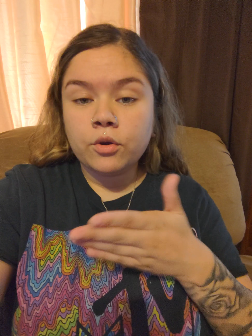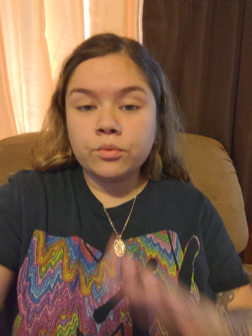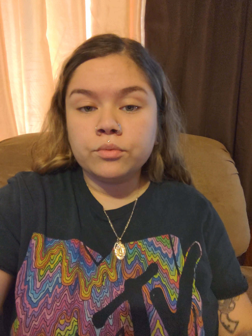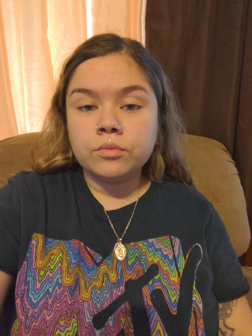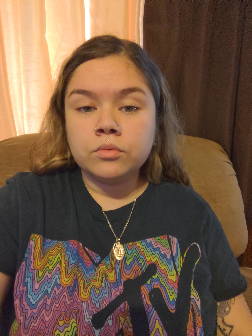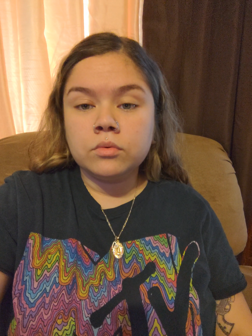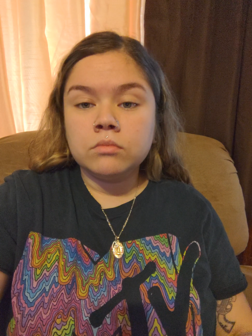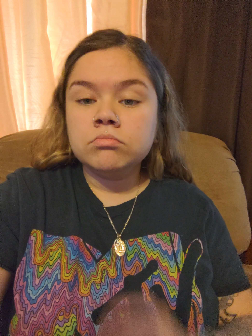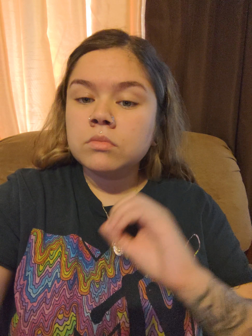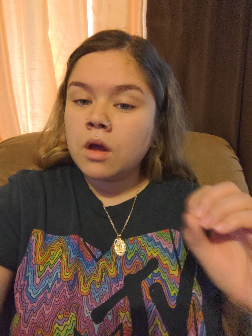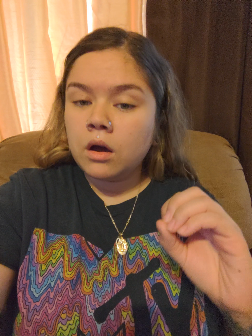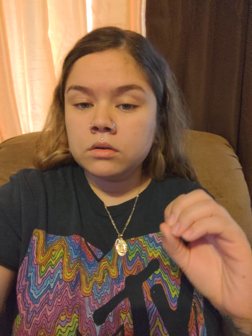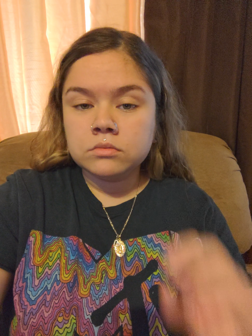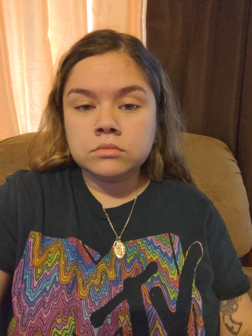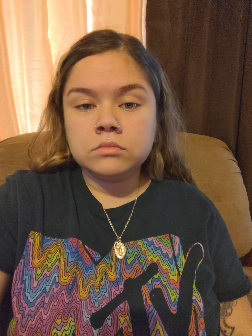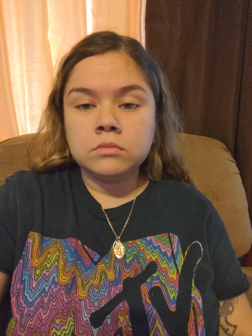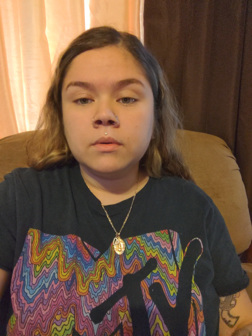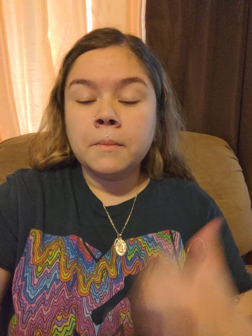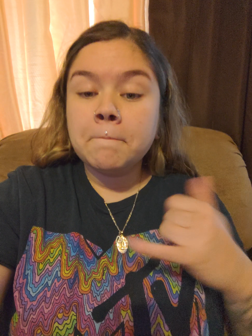none